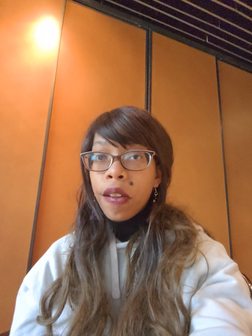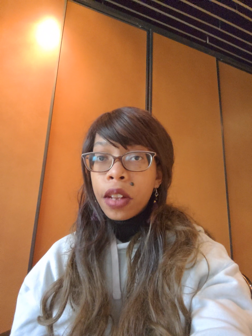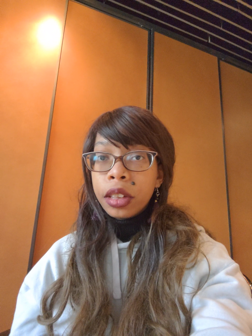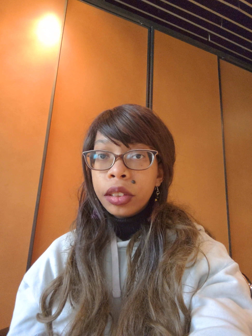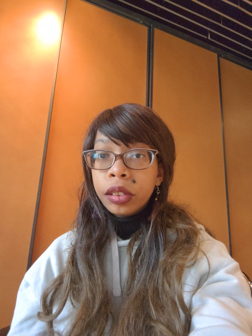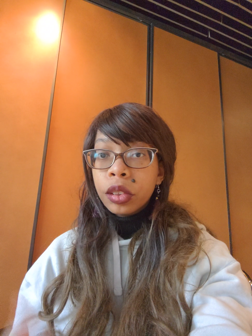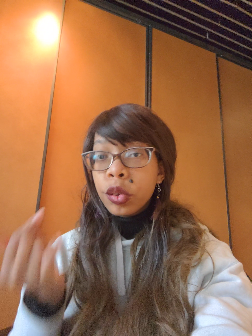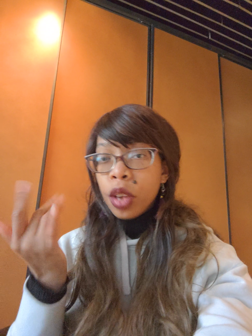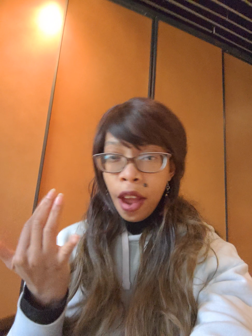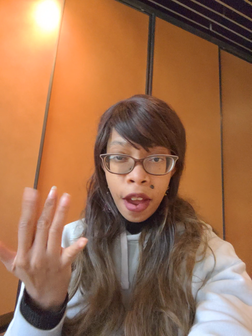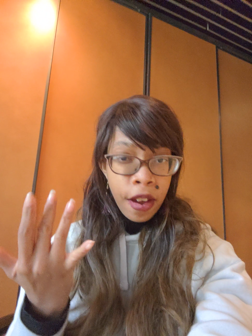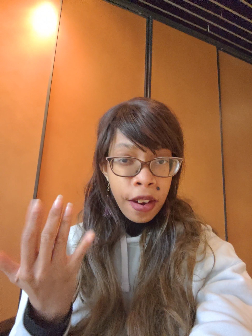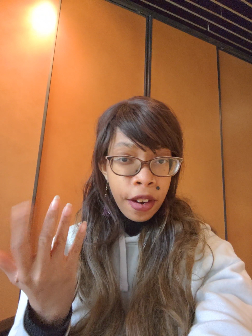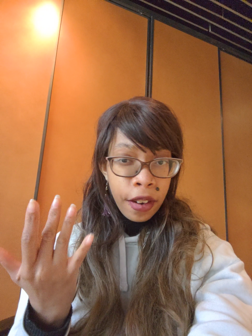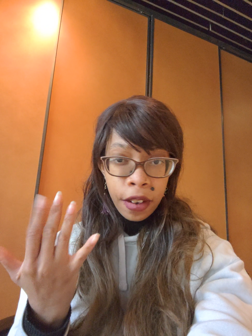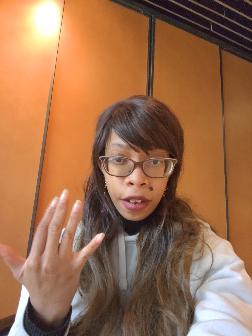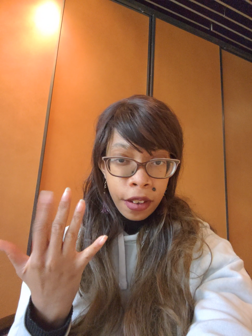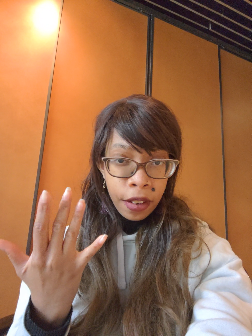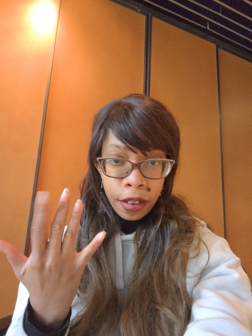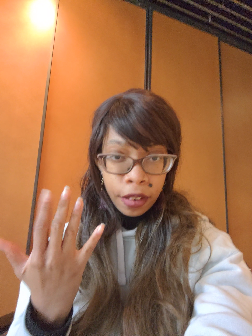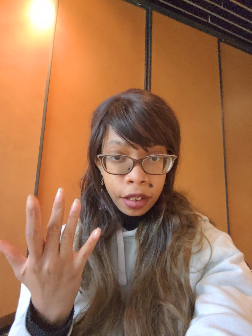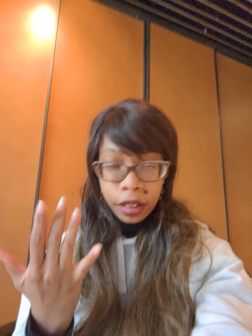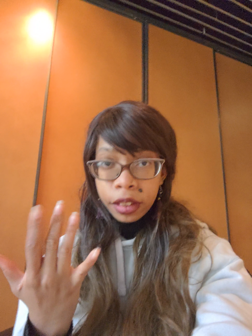wait